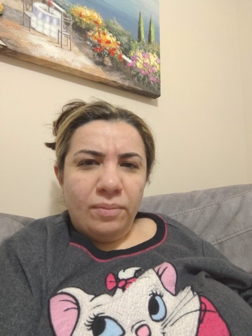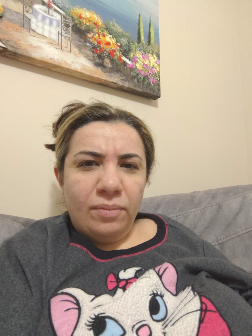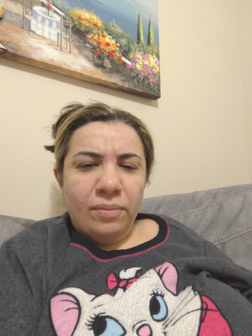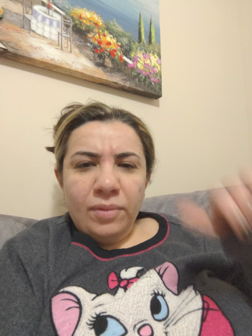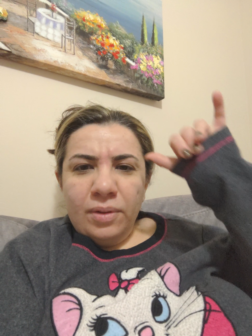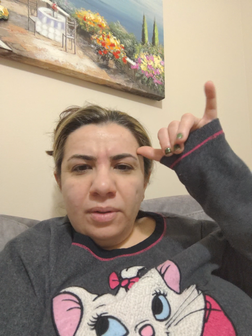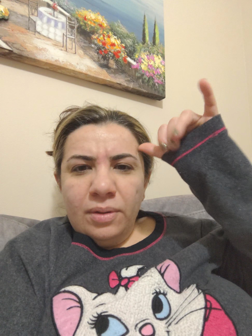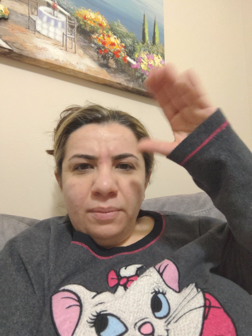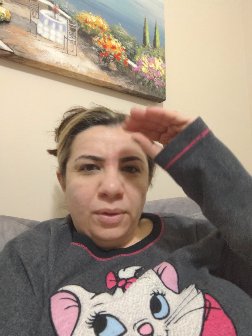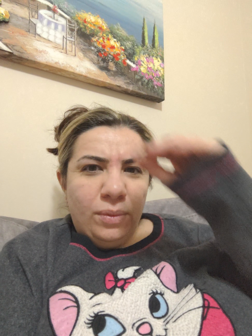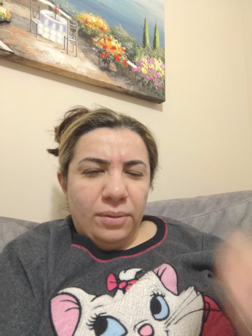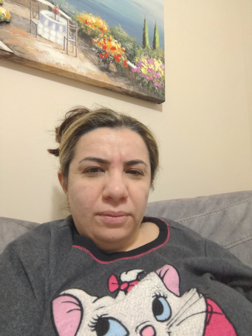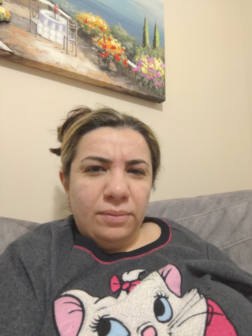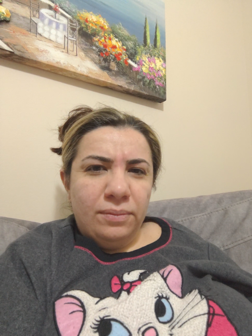cowboy